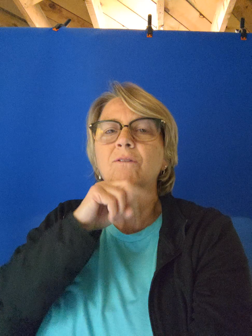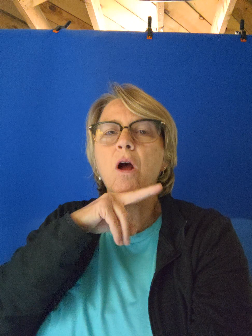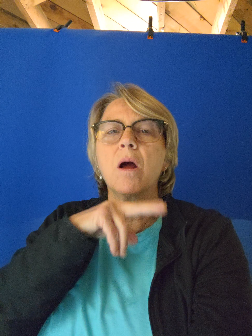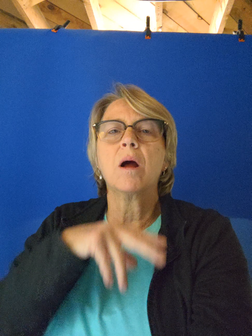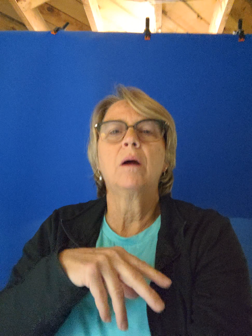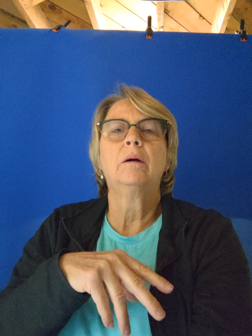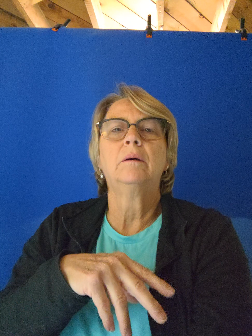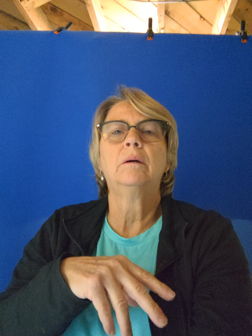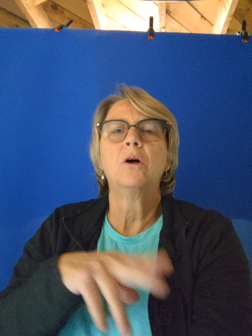frog